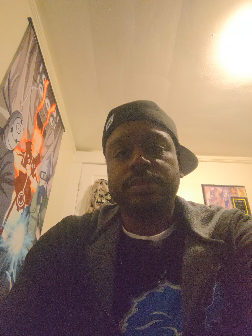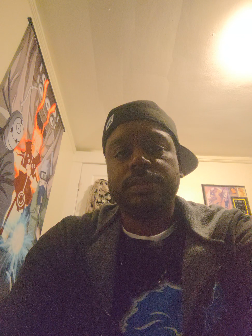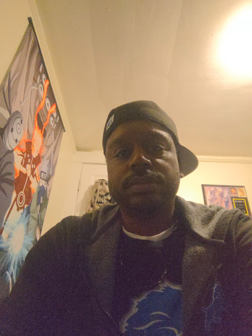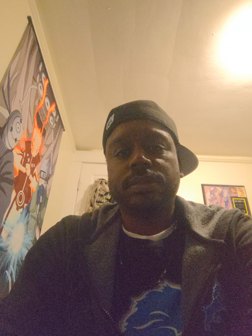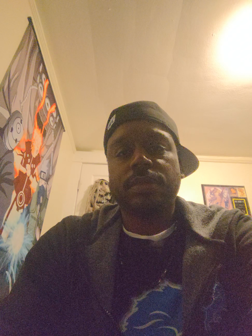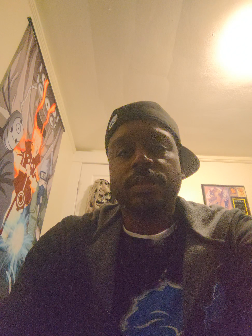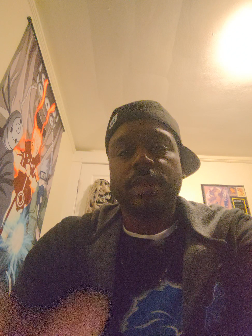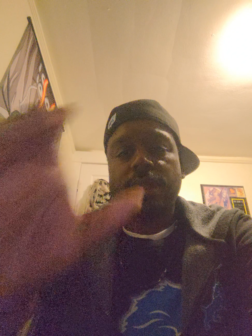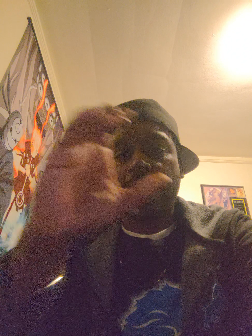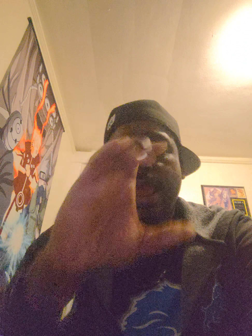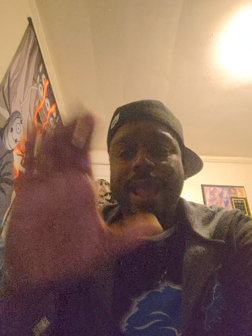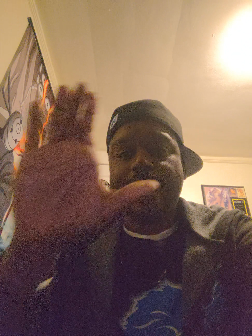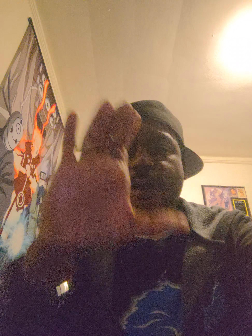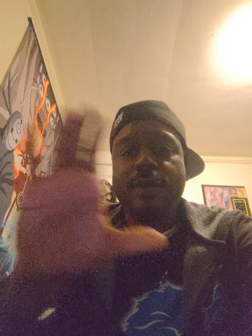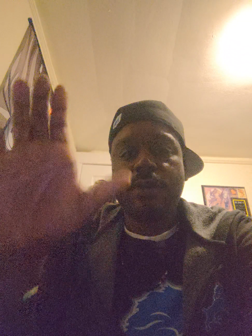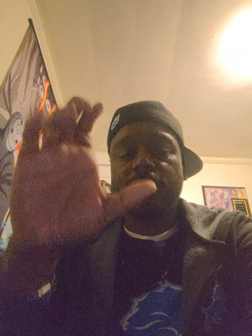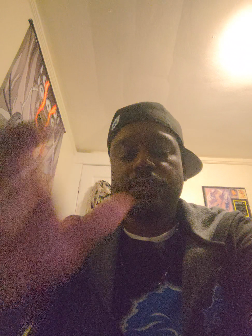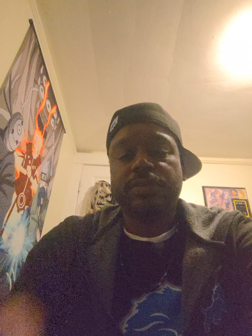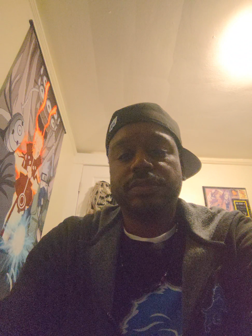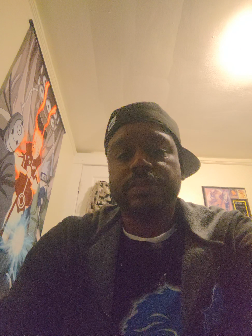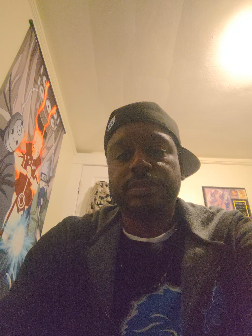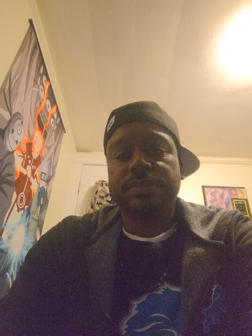cloud